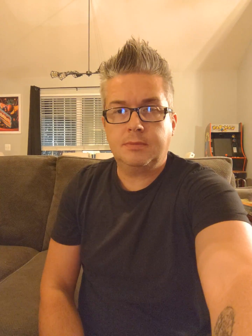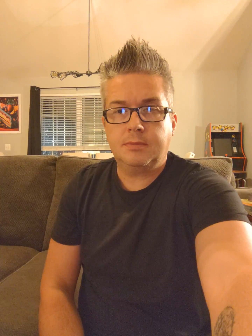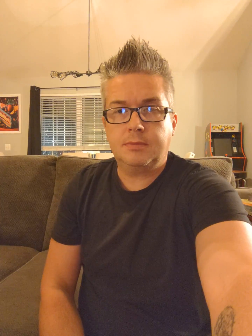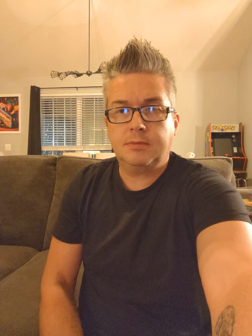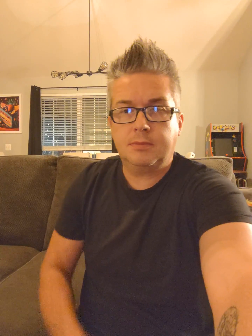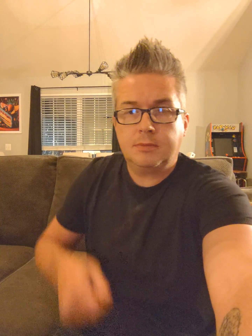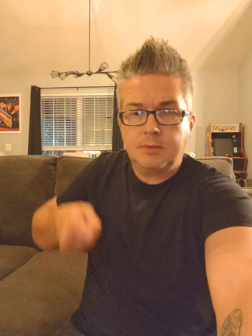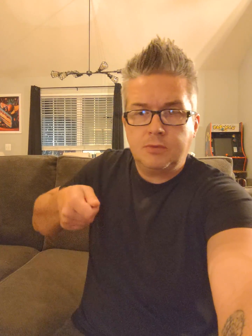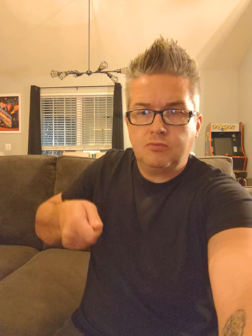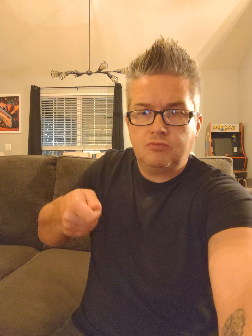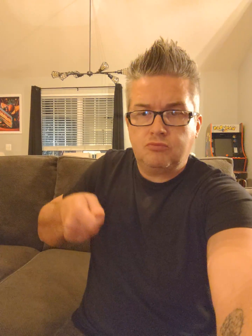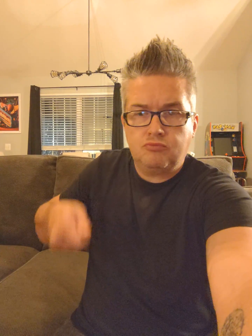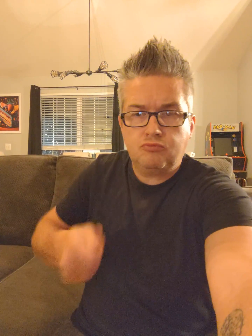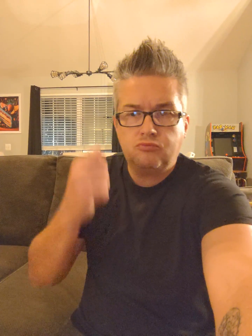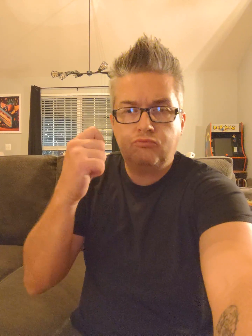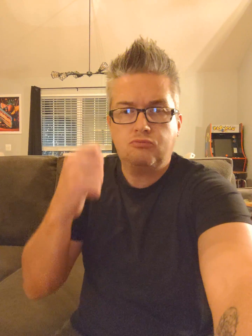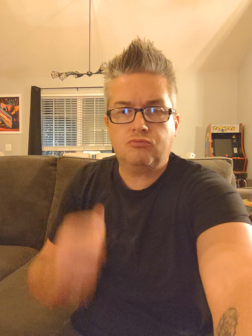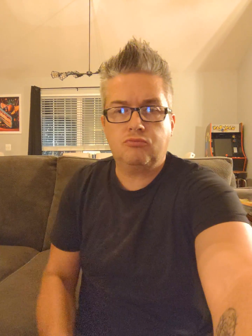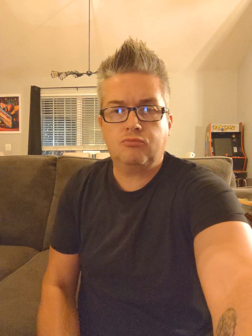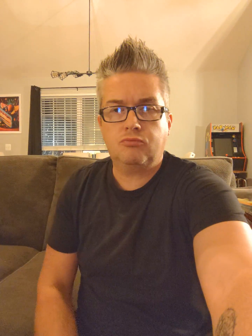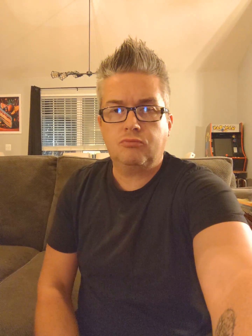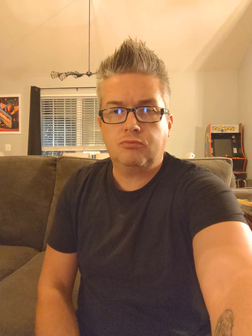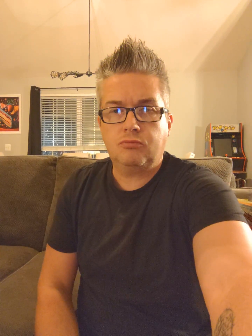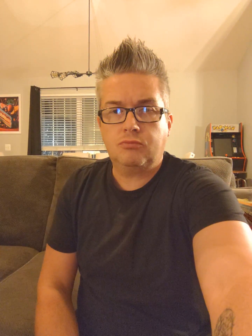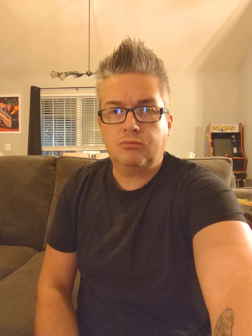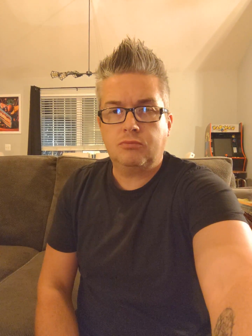shovel